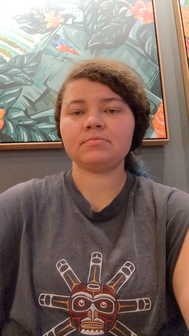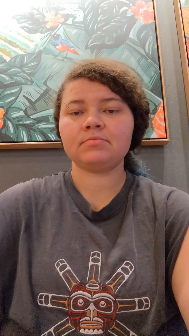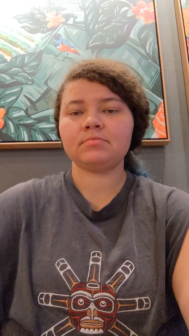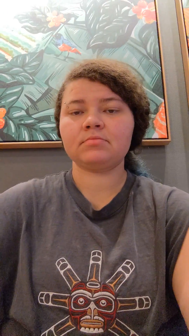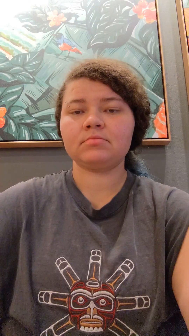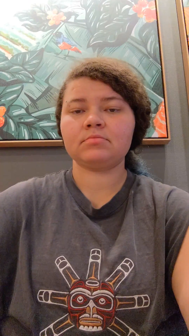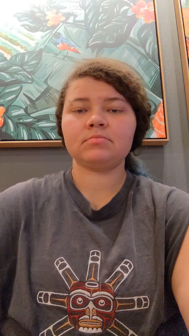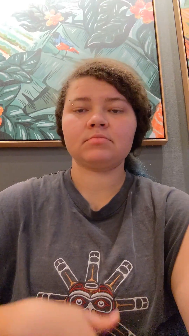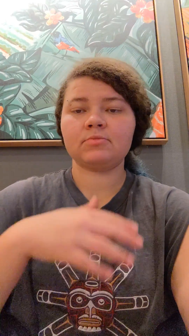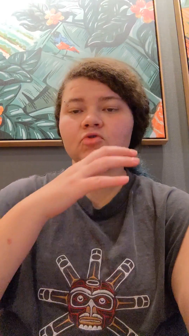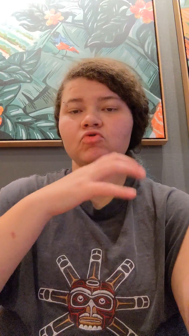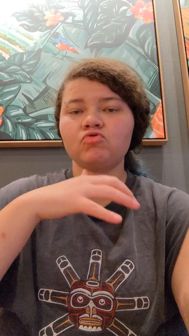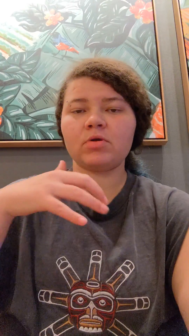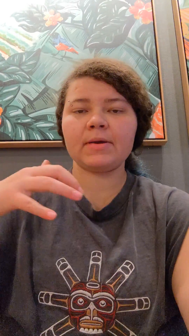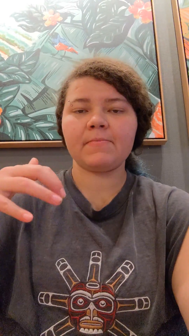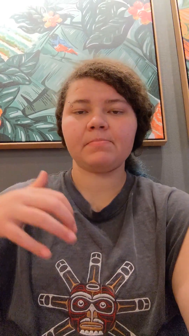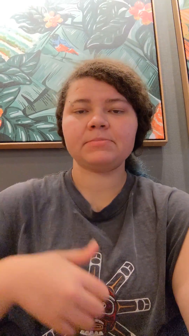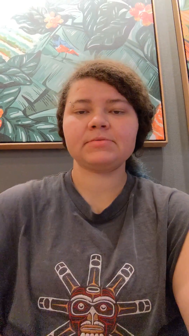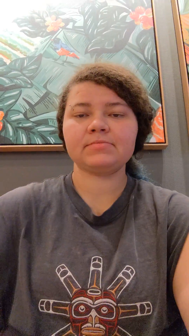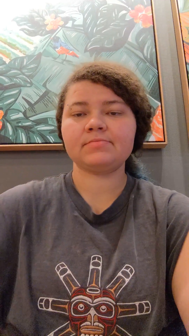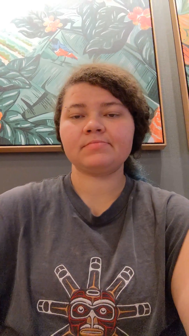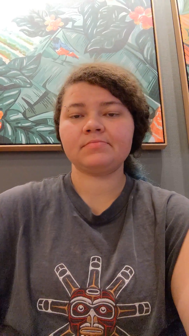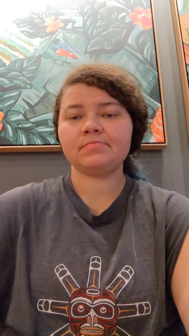grapes